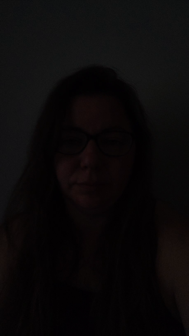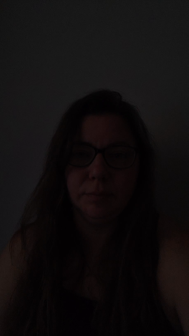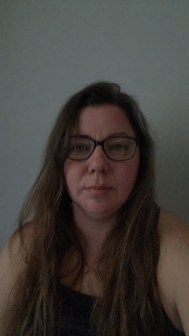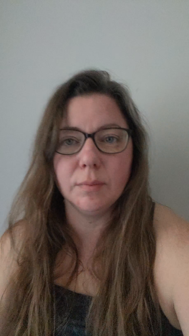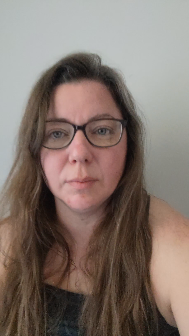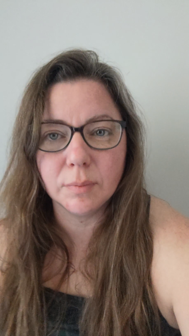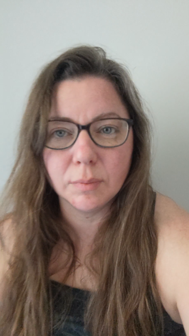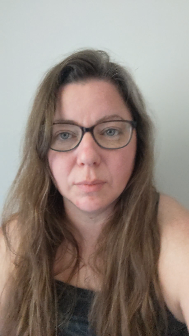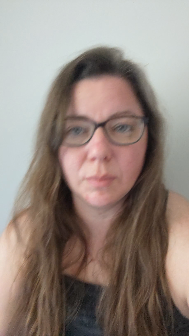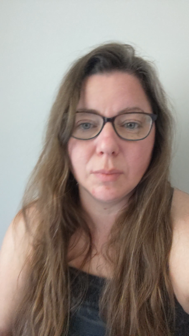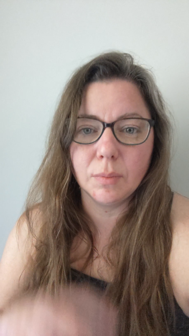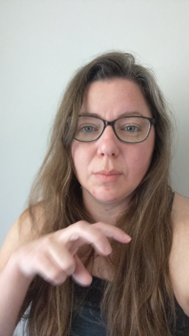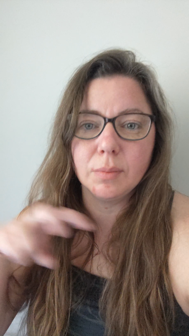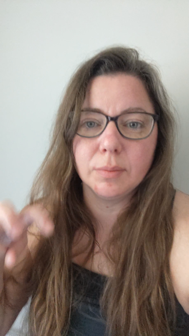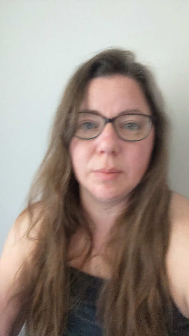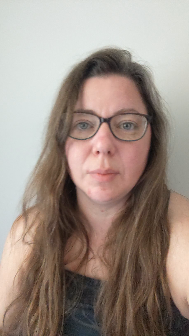couch